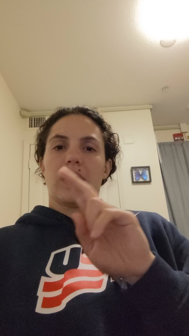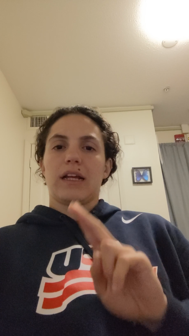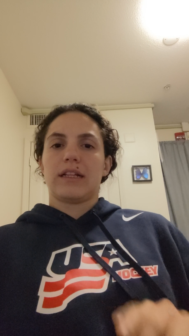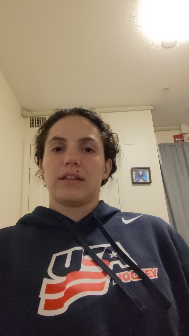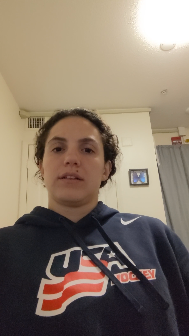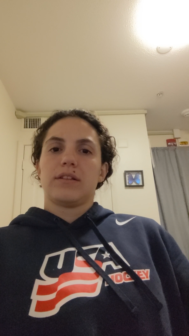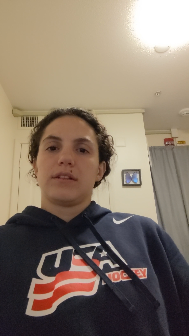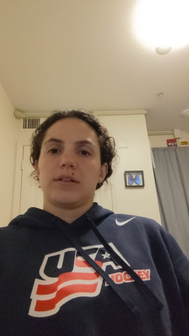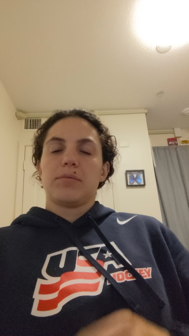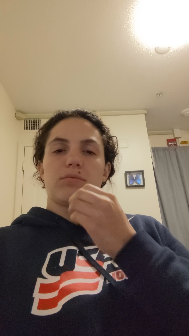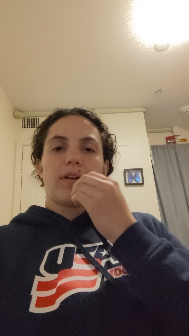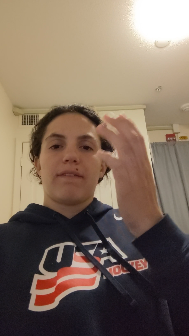breakfast